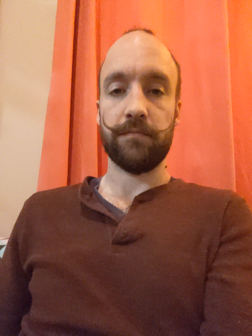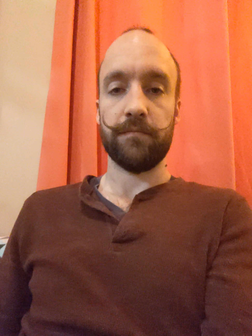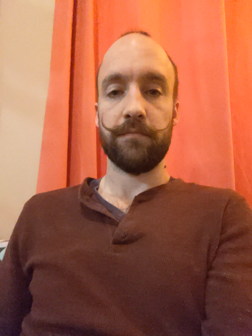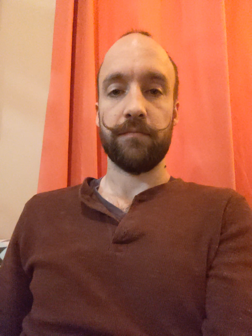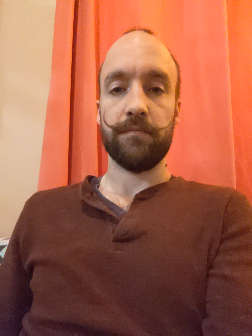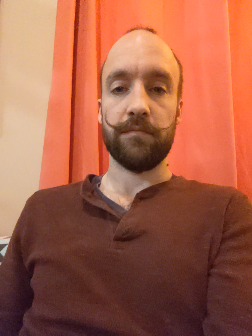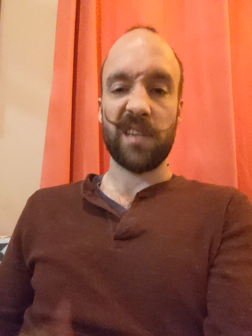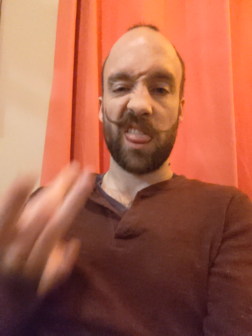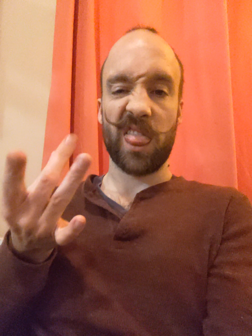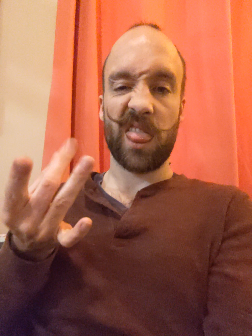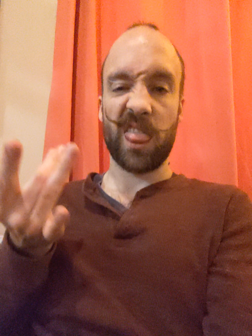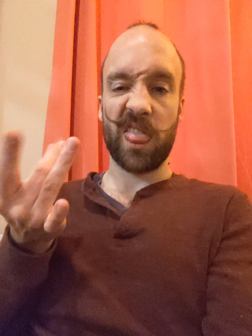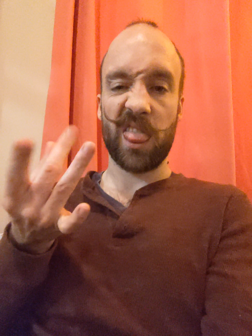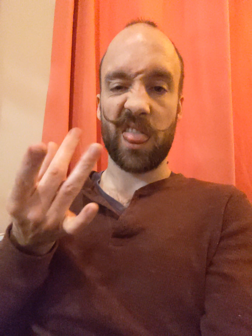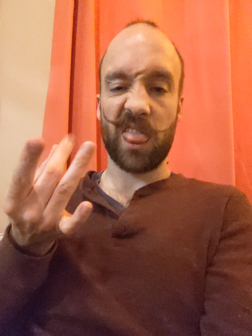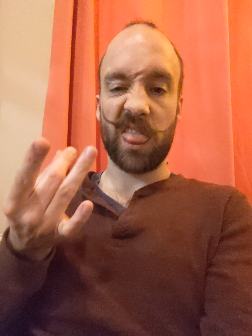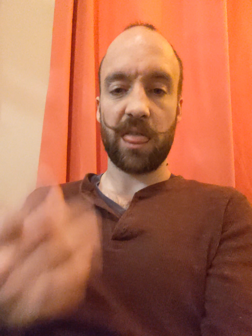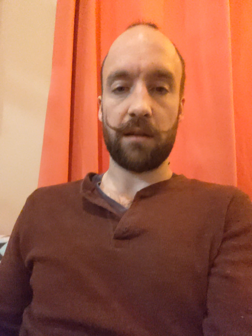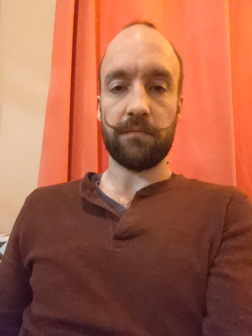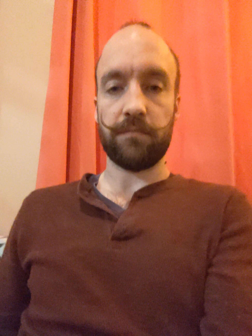sticky